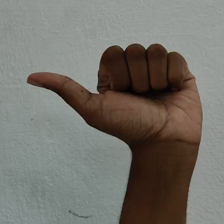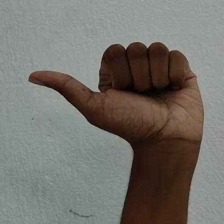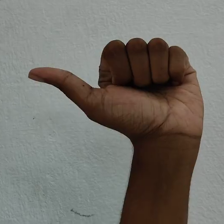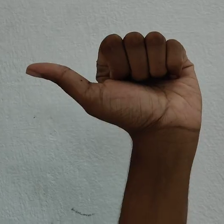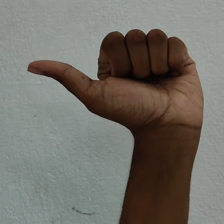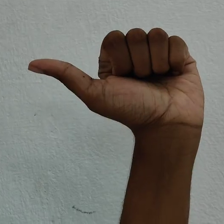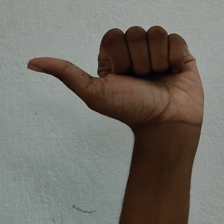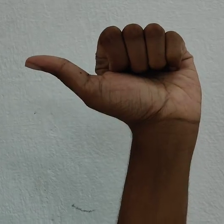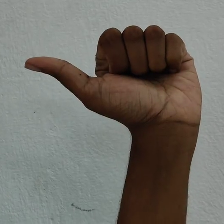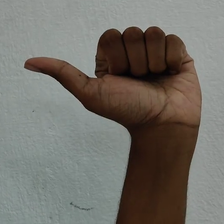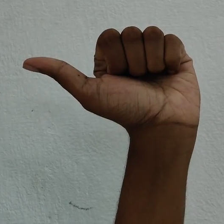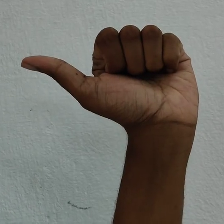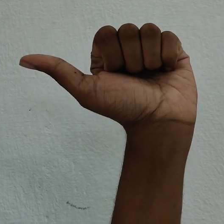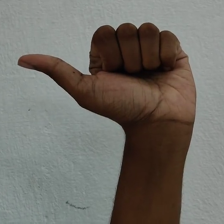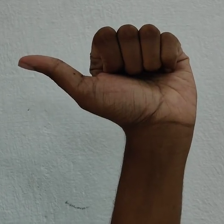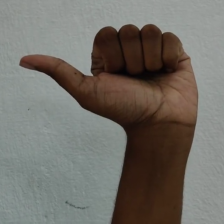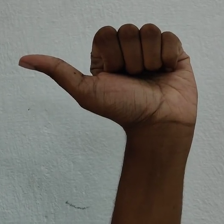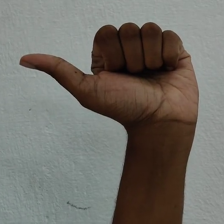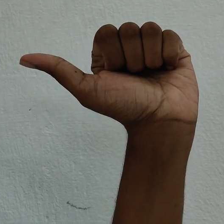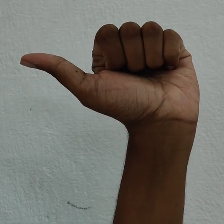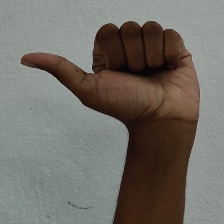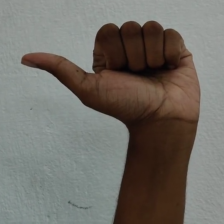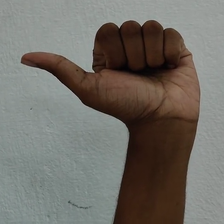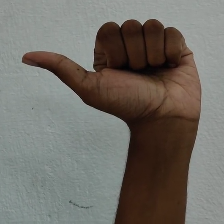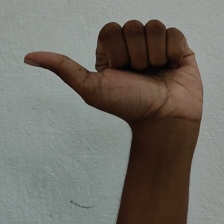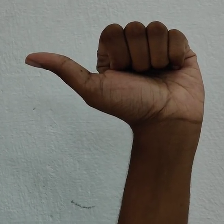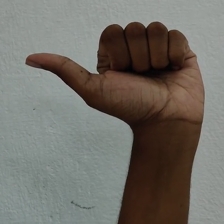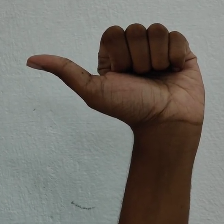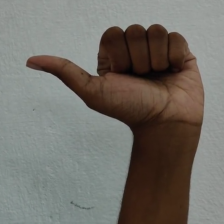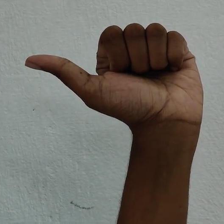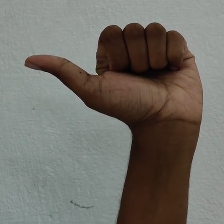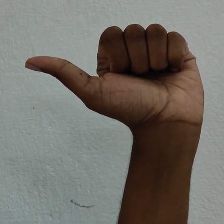എ